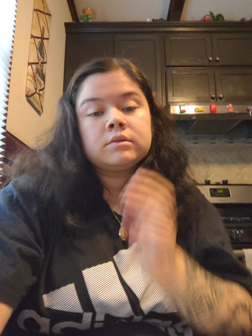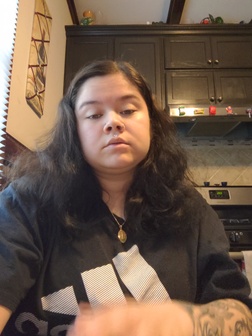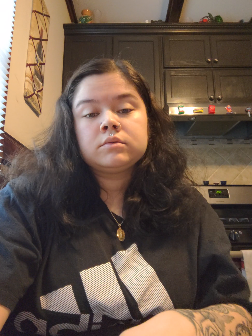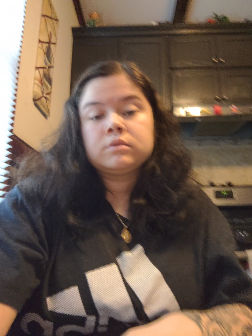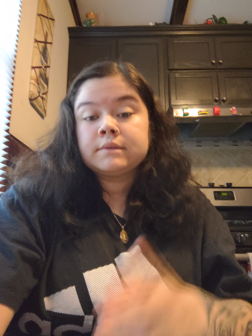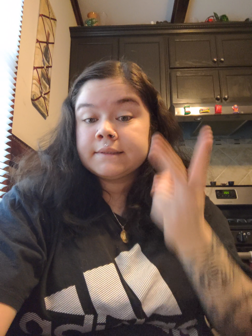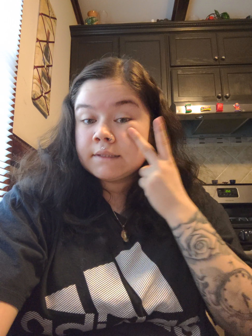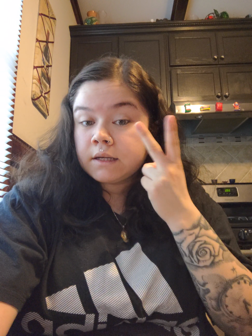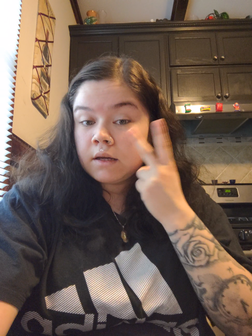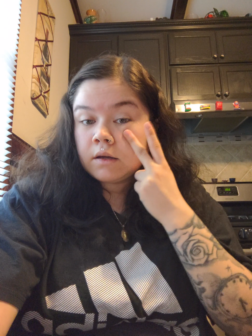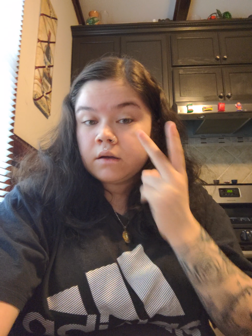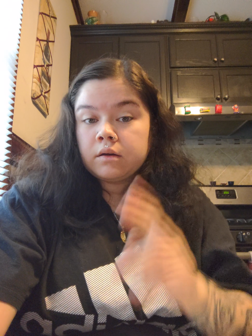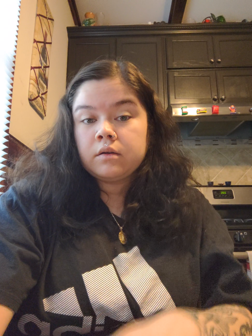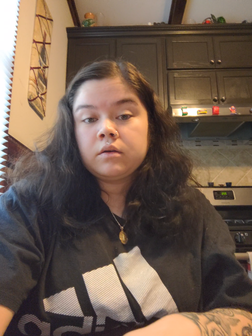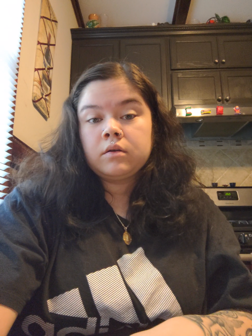see